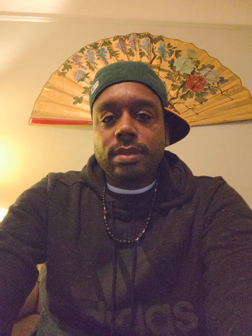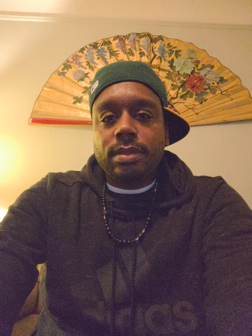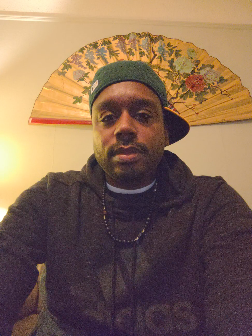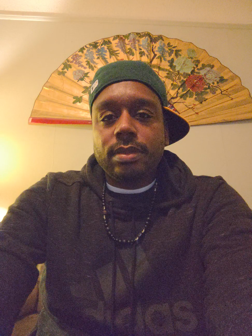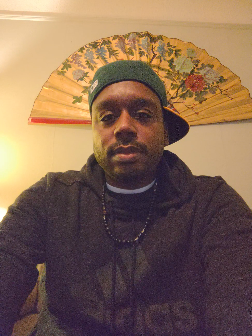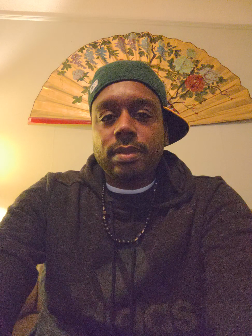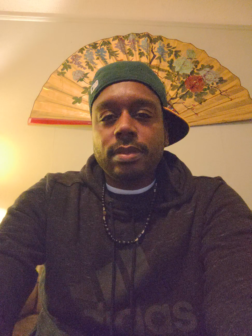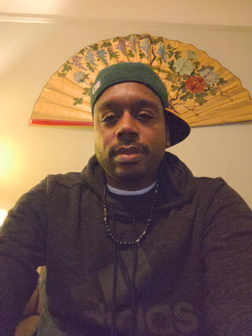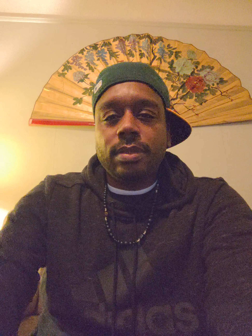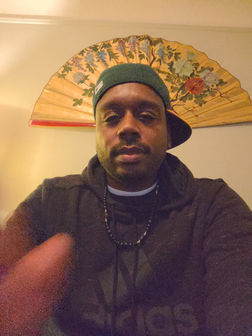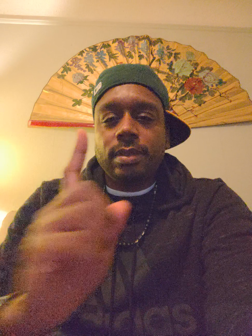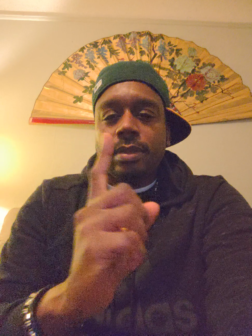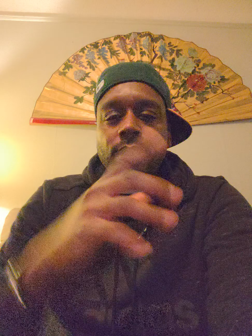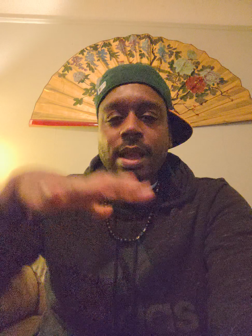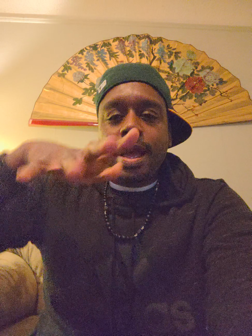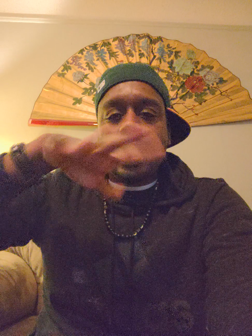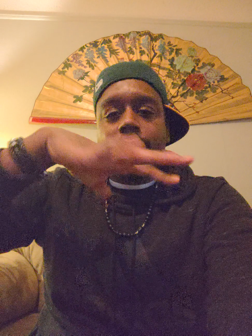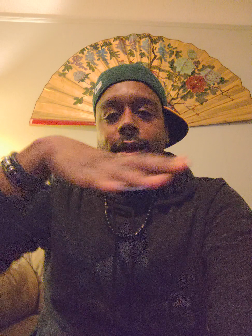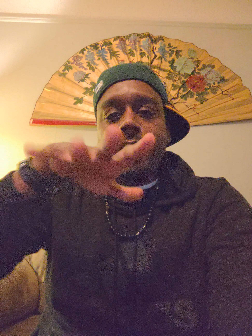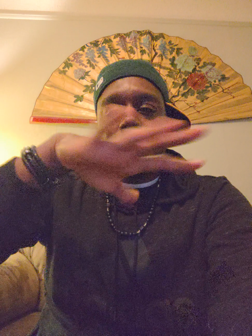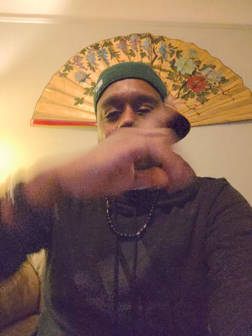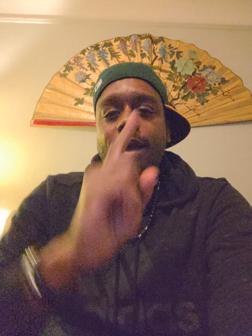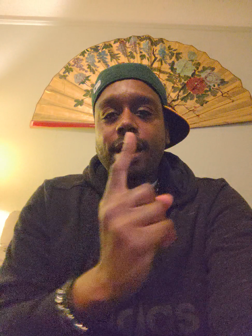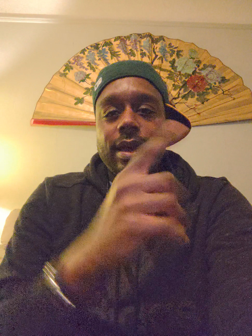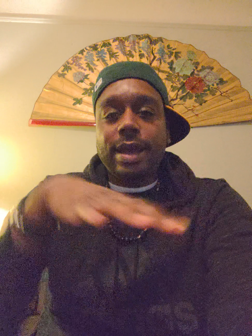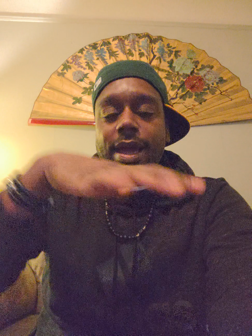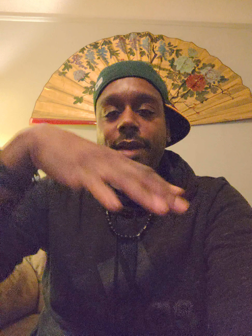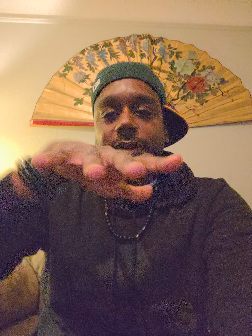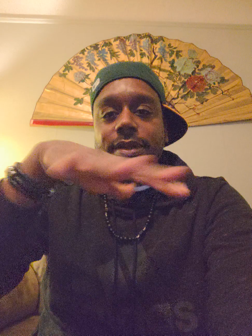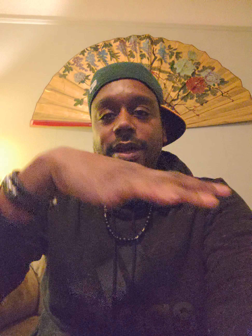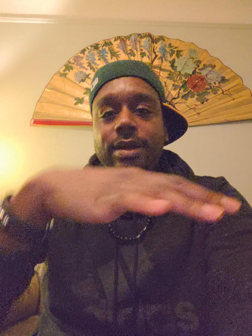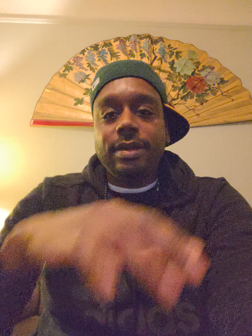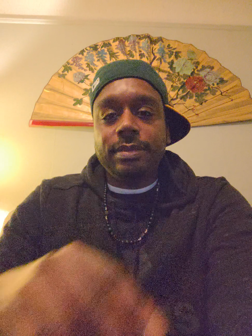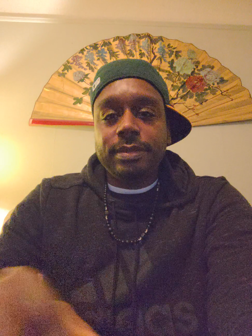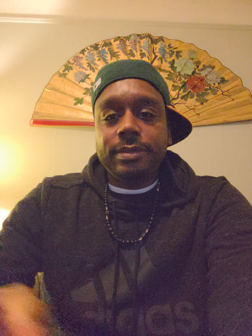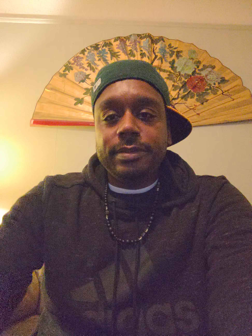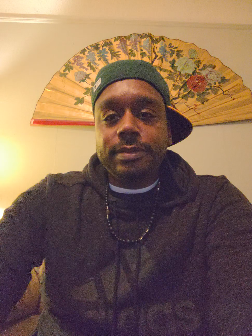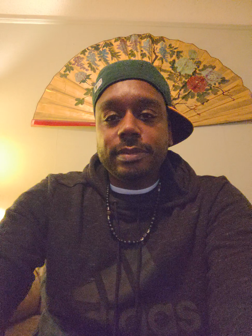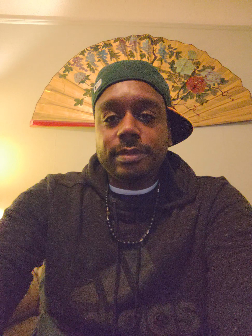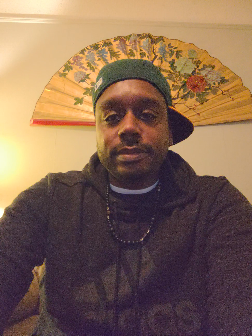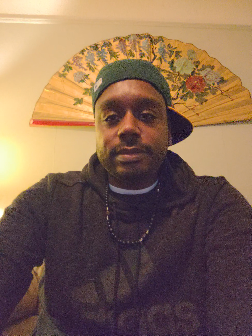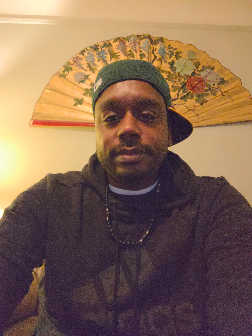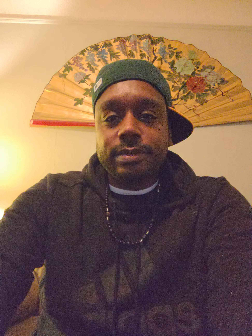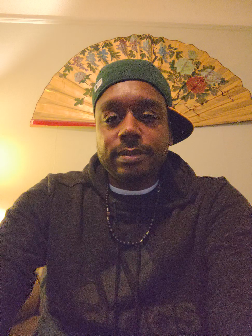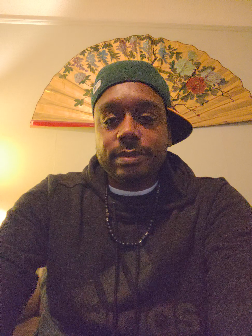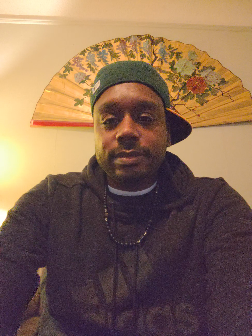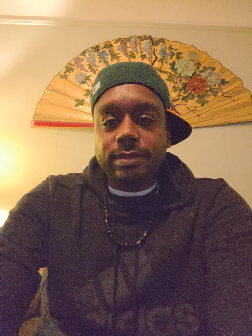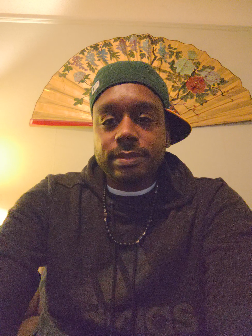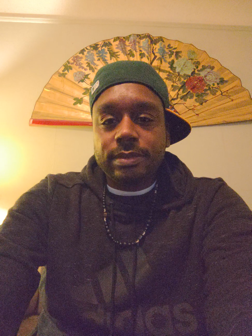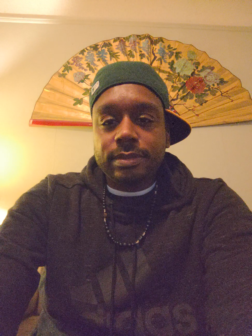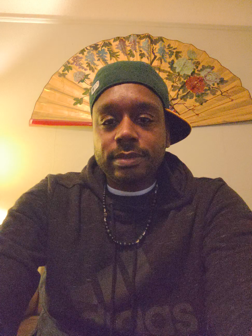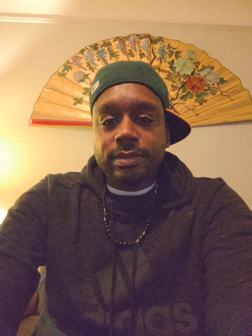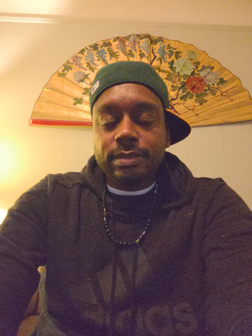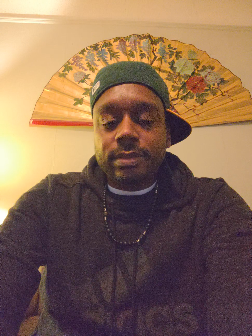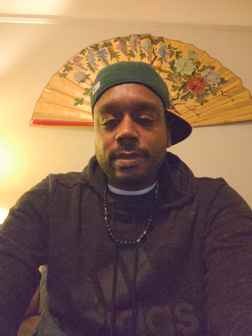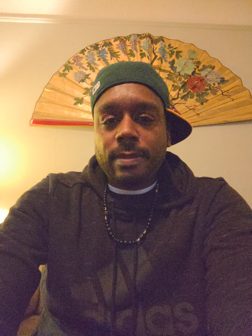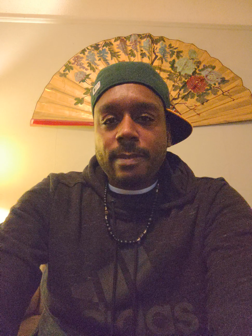helicopter